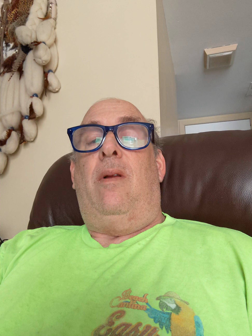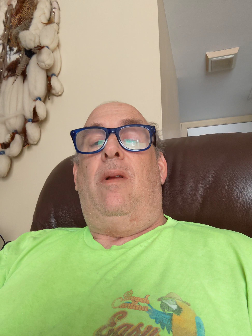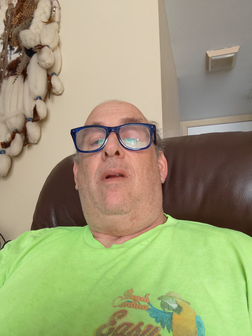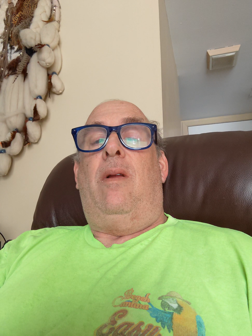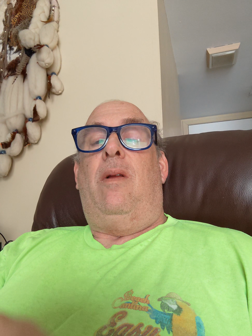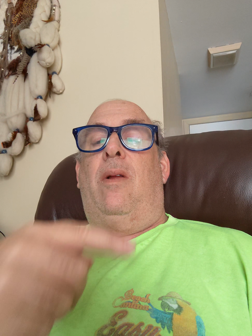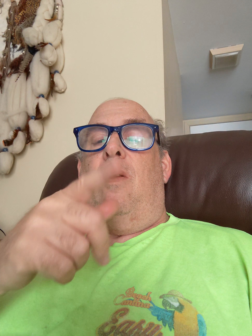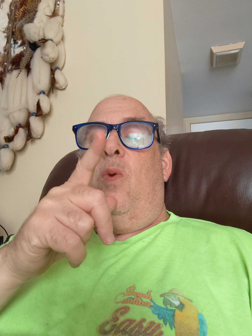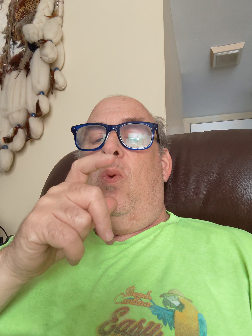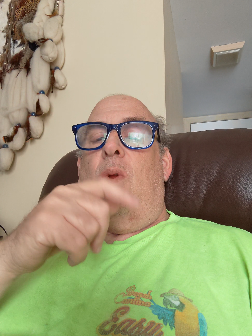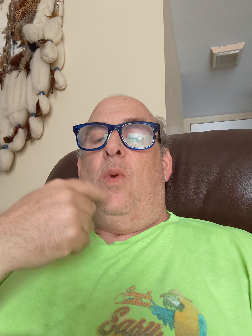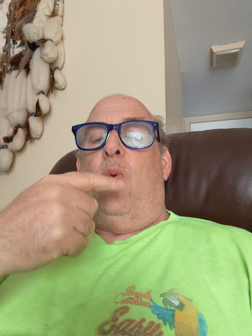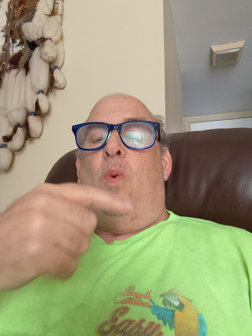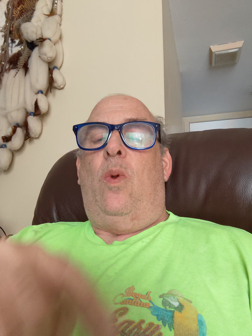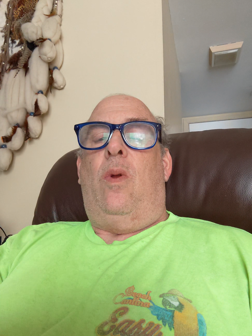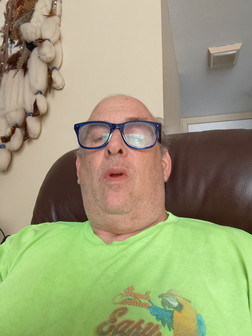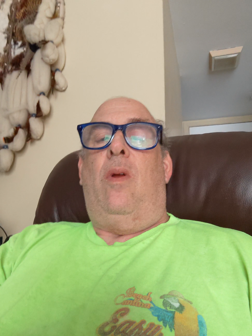who